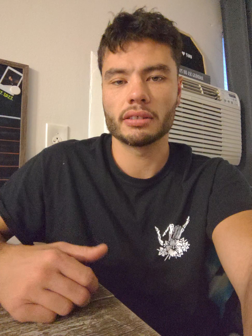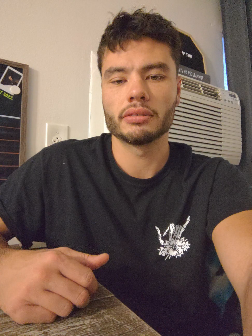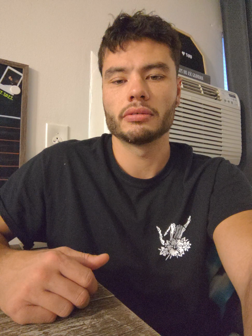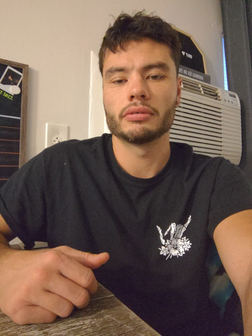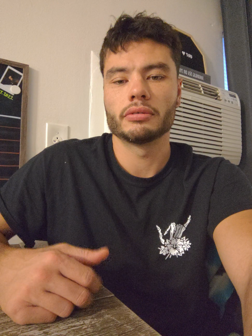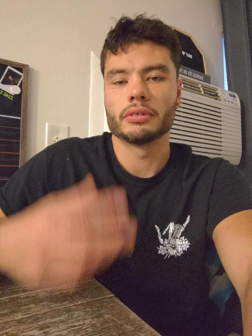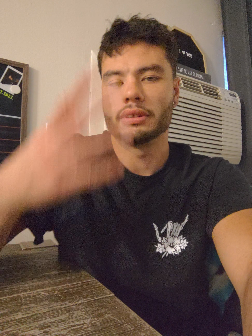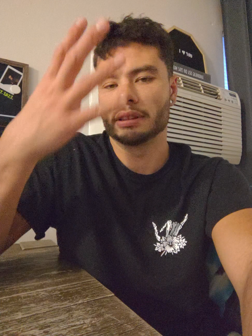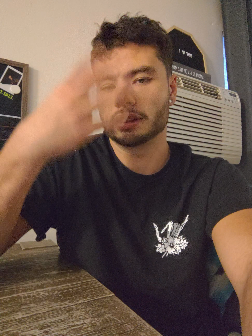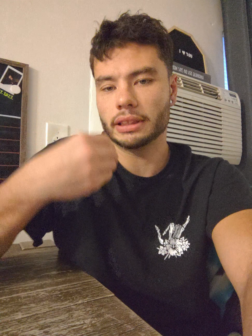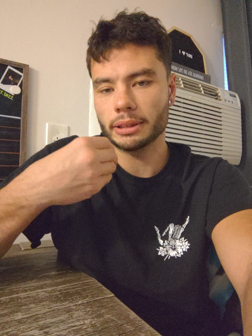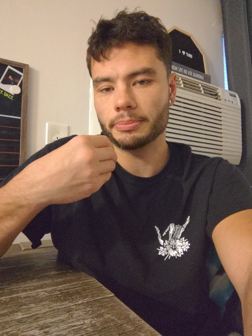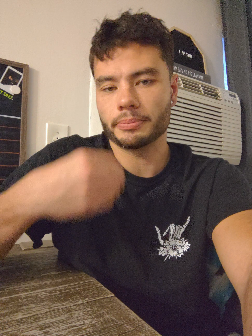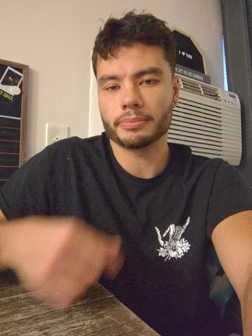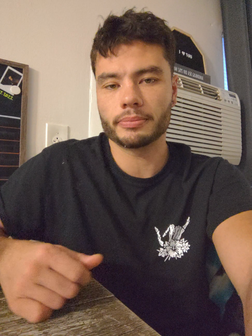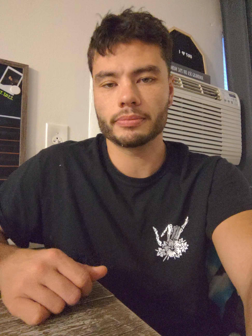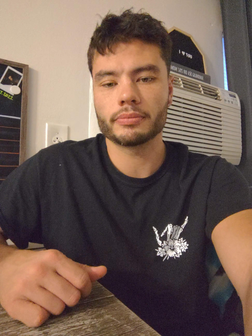sleep